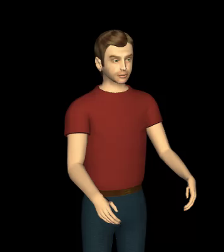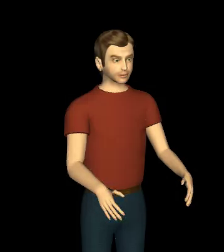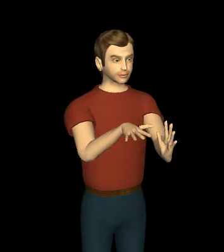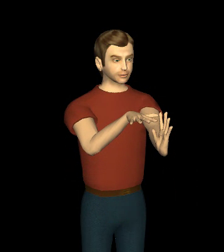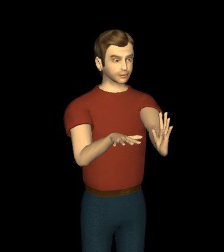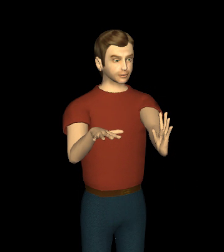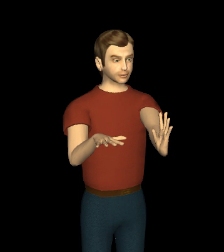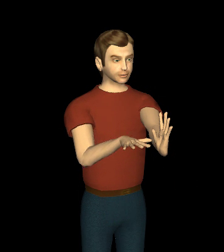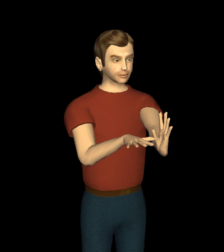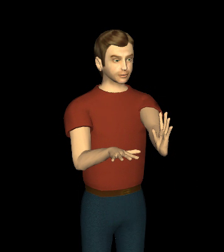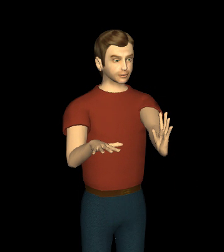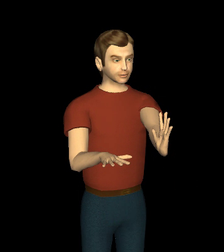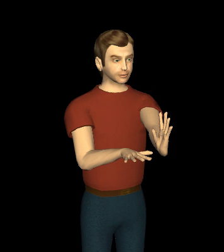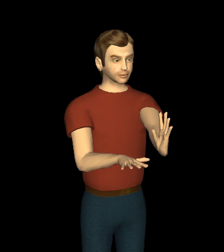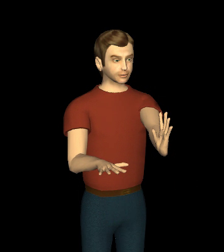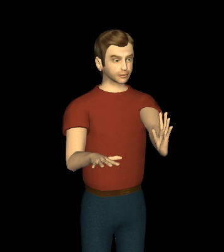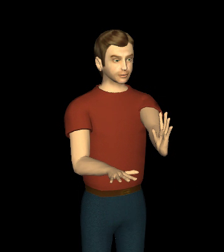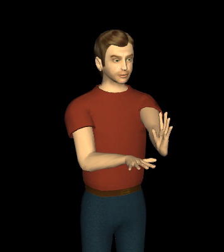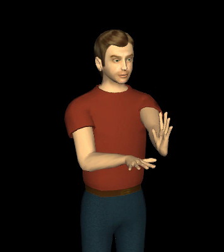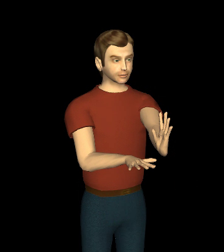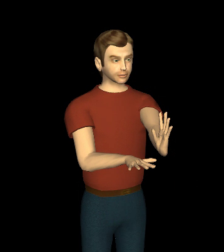خريف